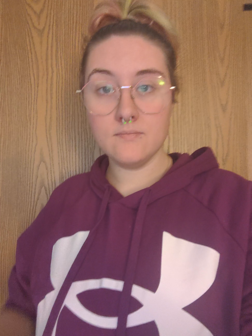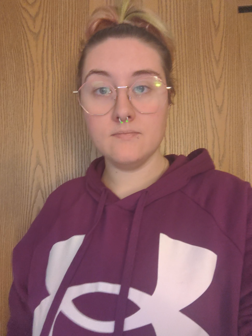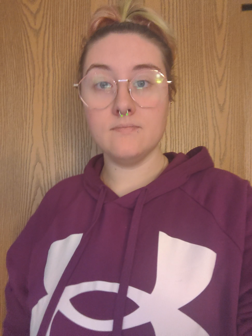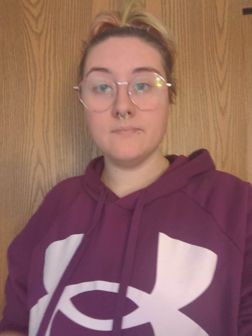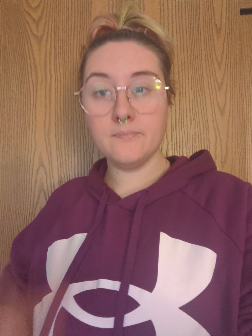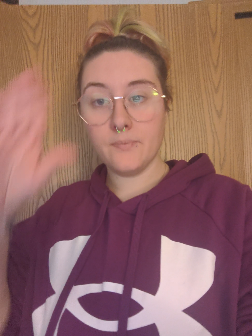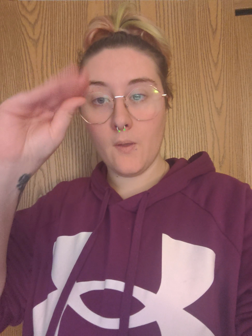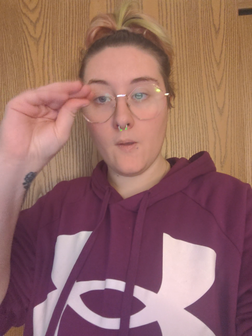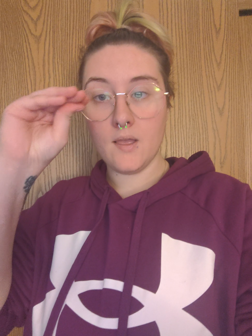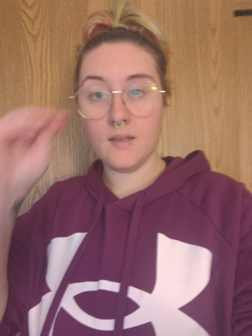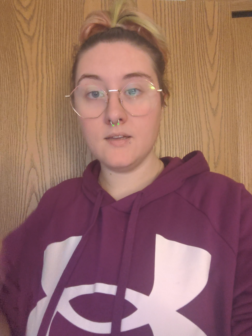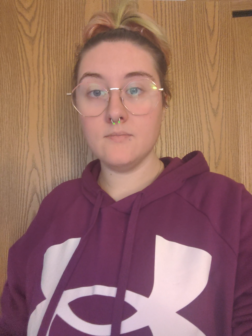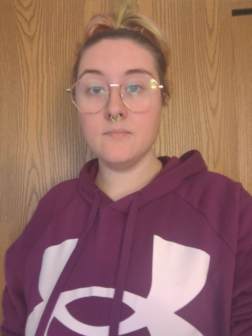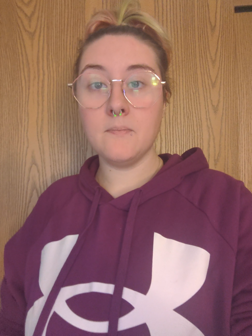boy